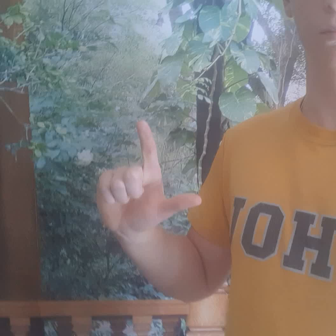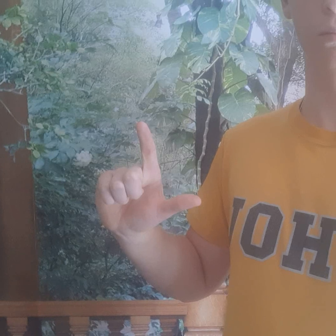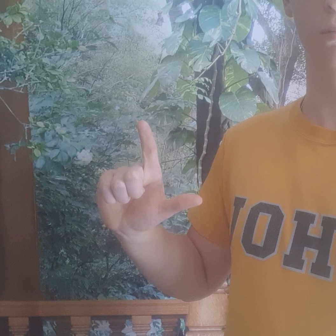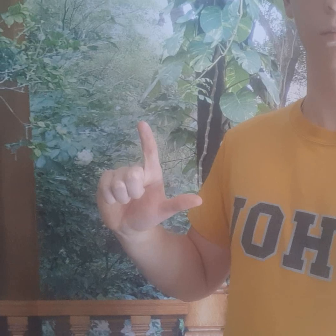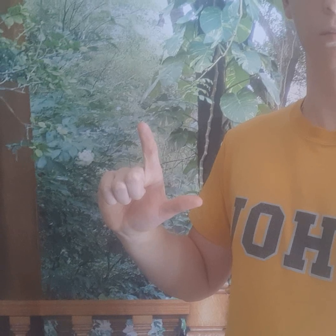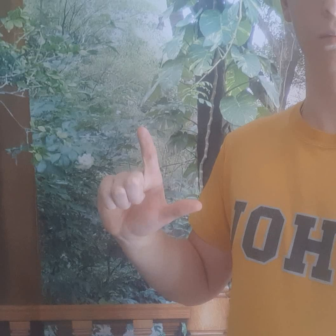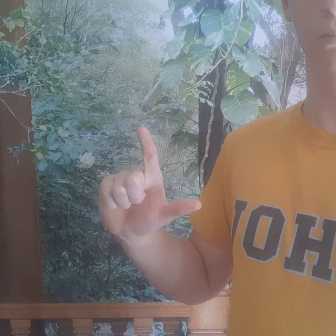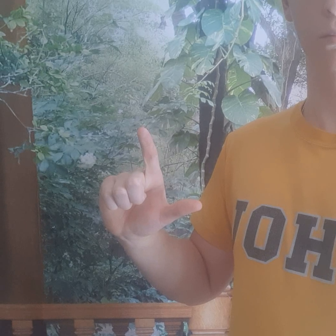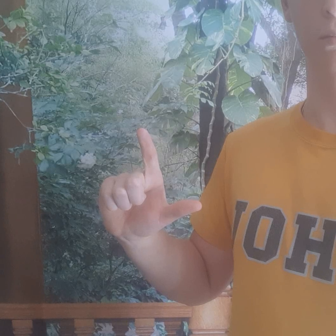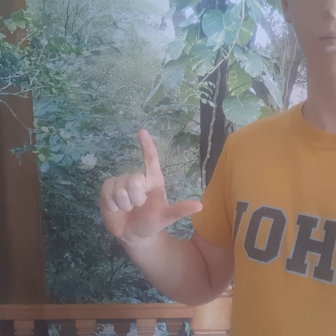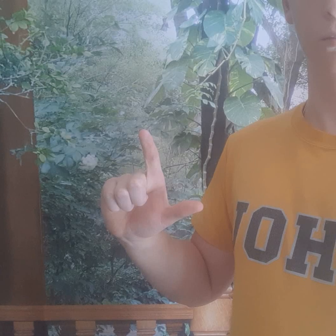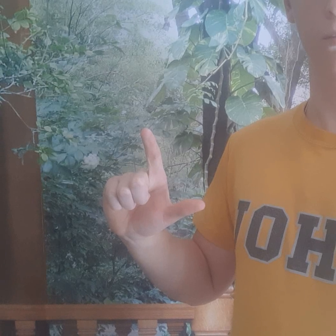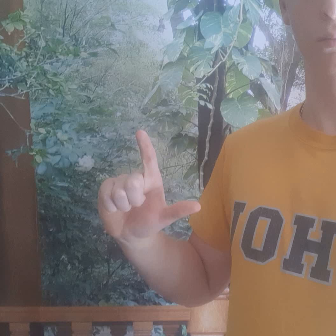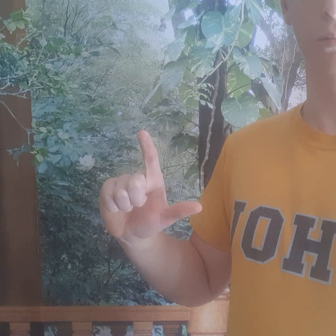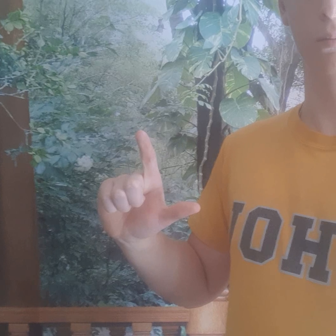Ь